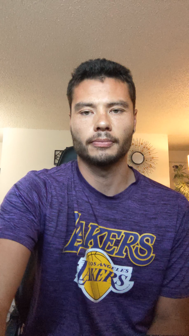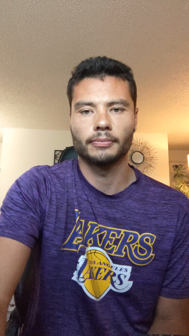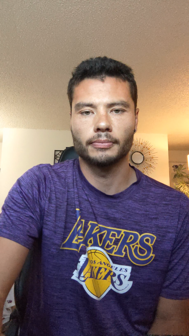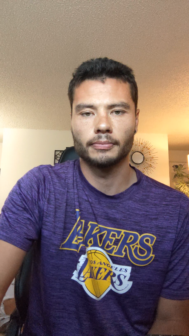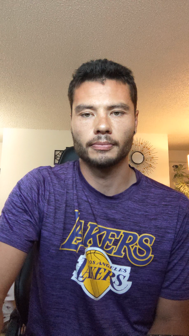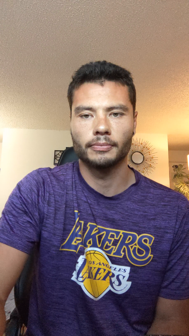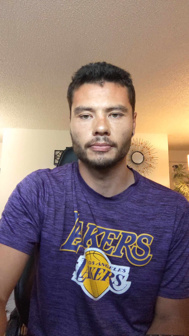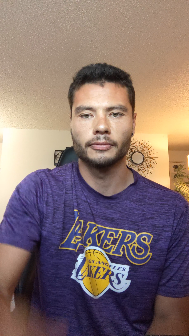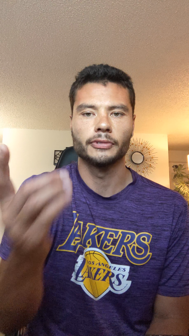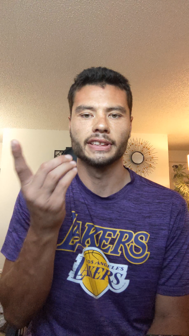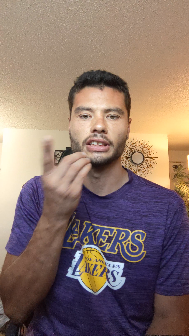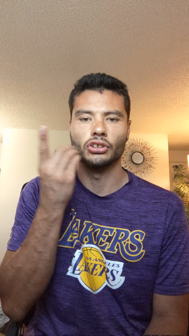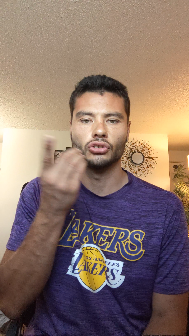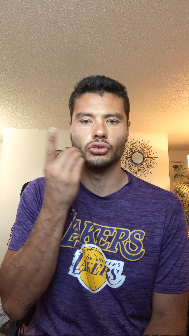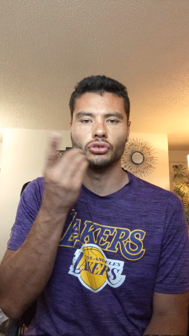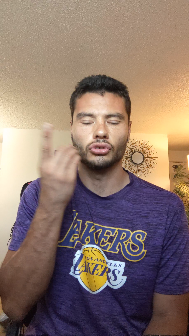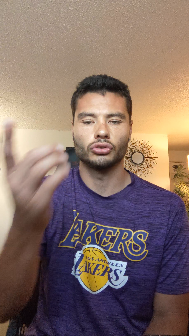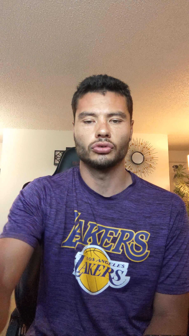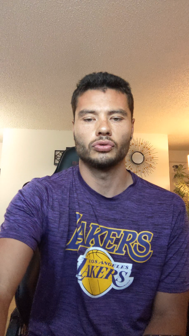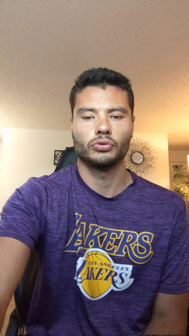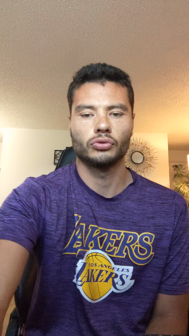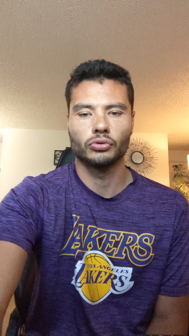dinner